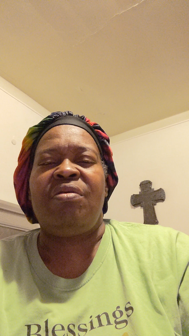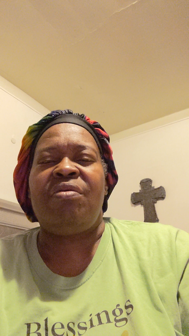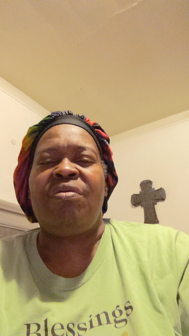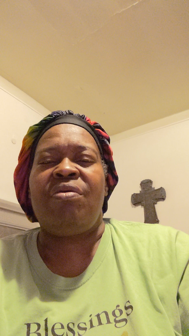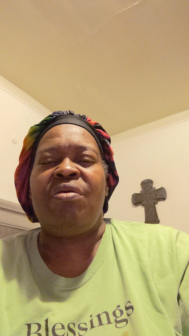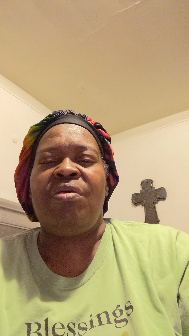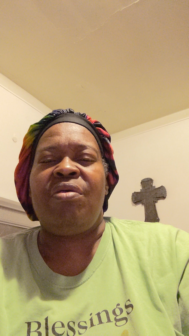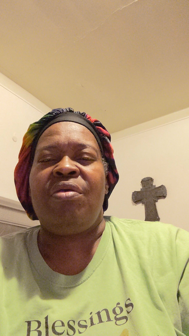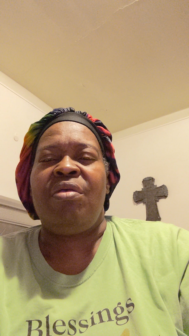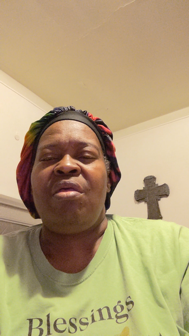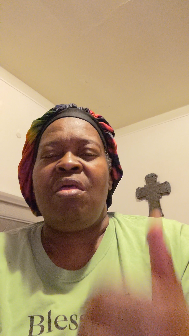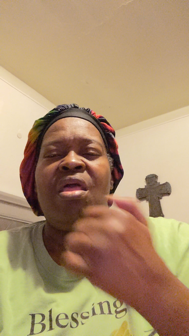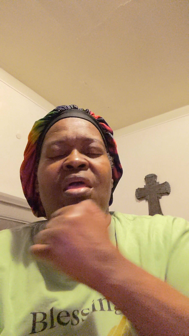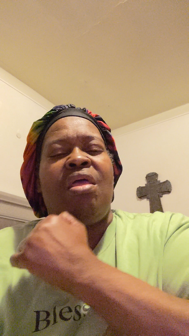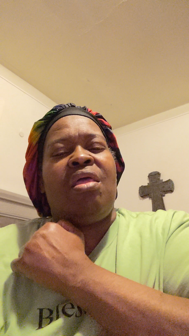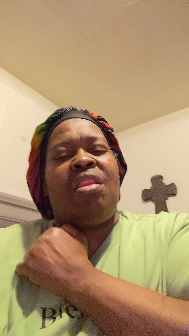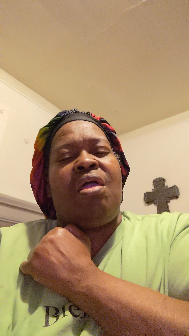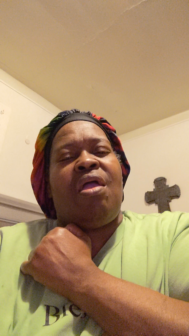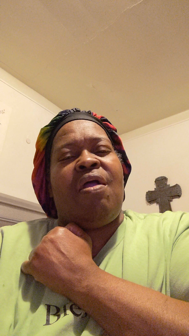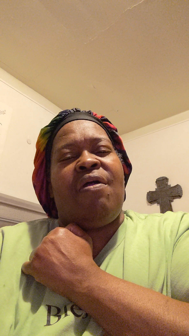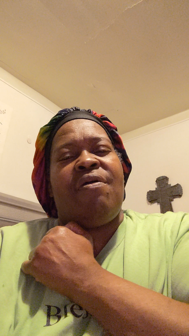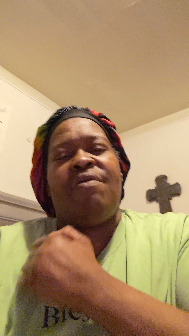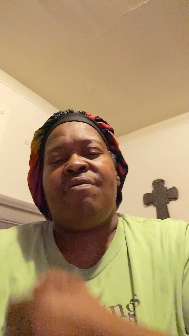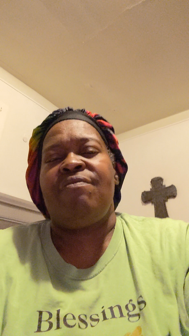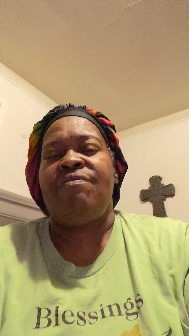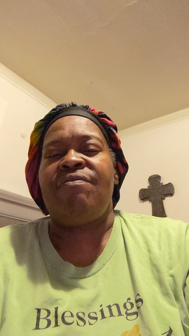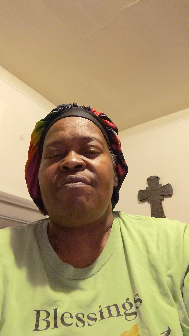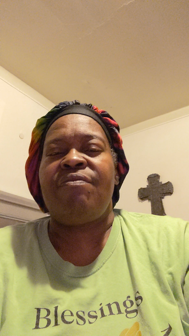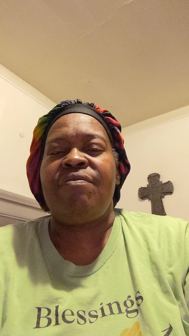love